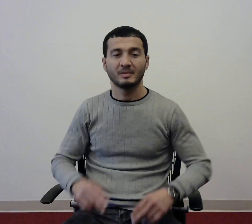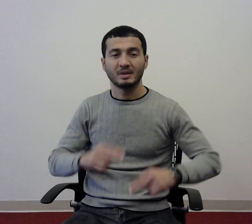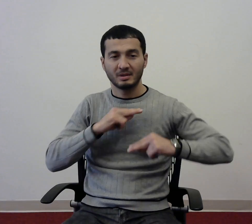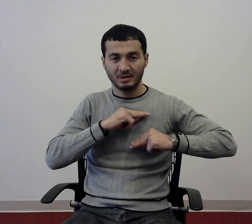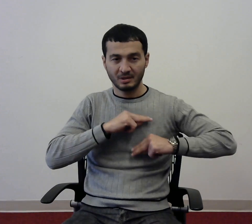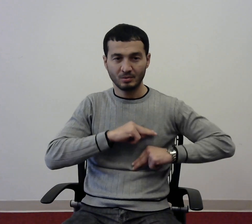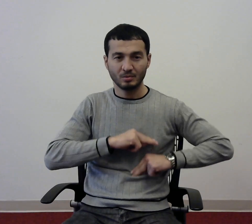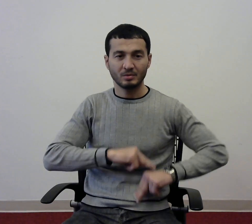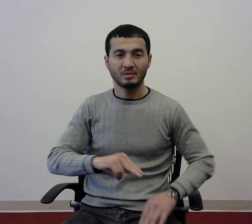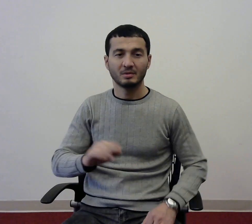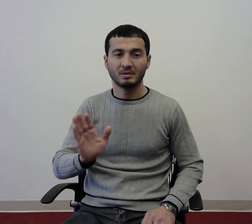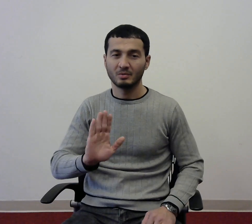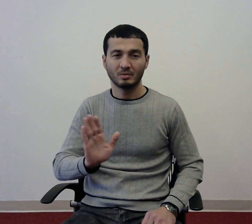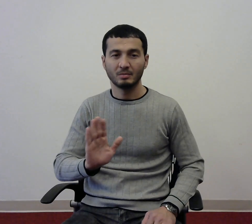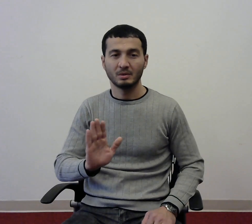zəhmət olmasa